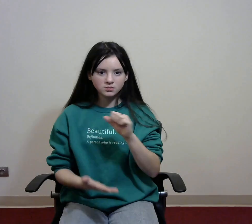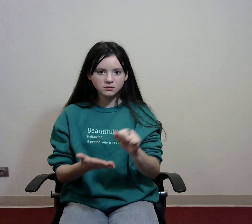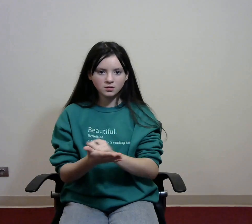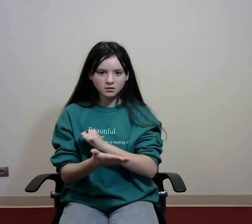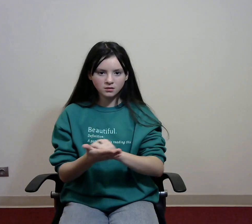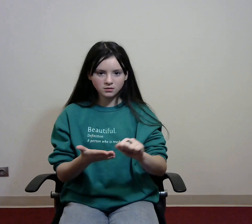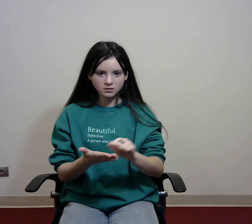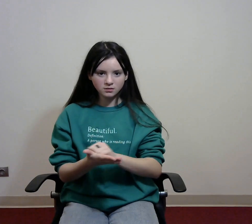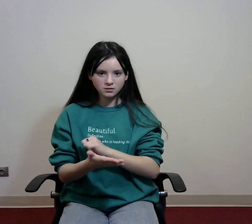sənəd